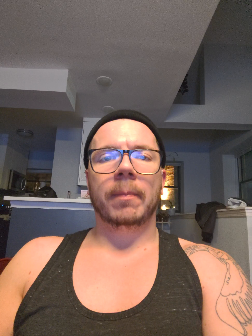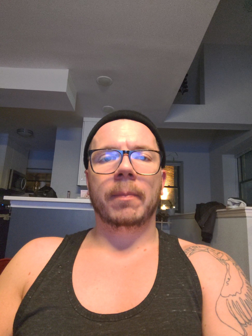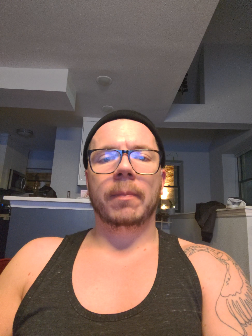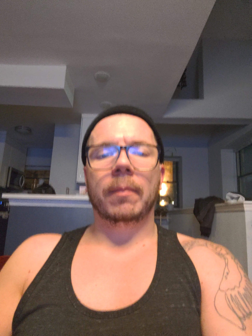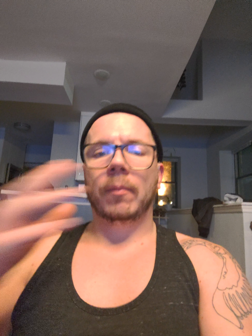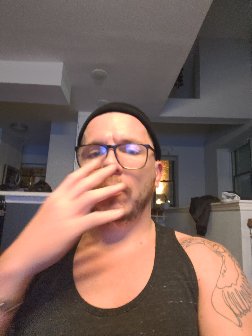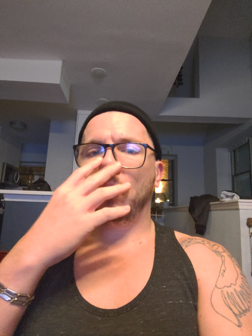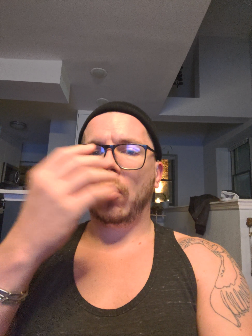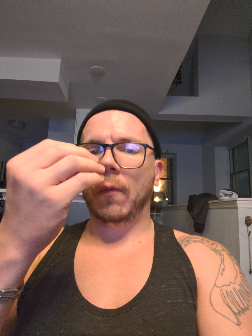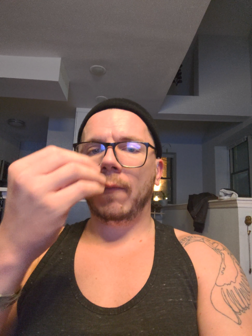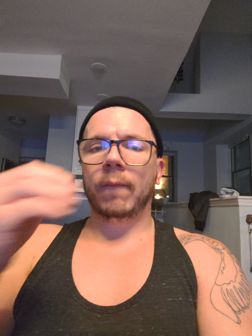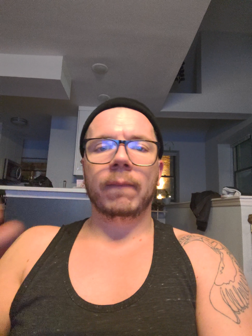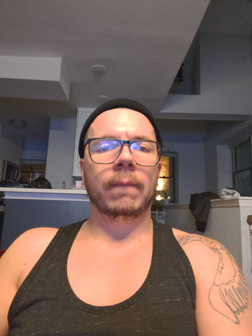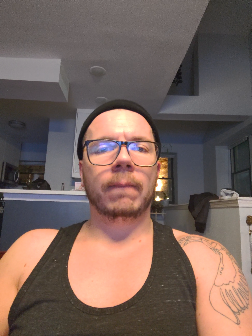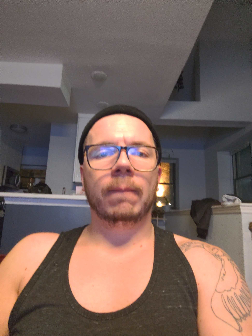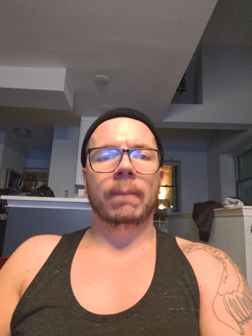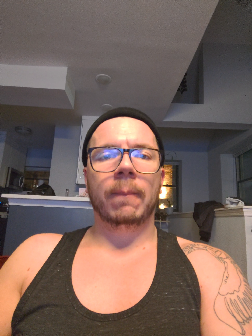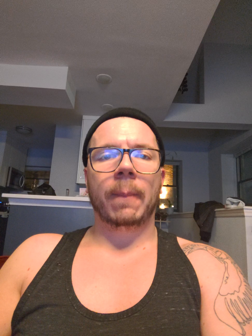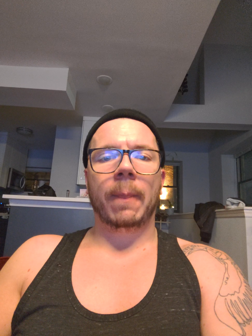wolf